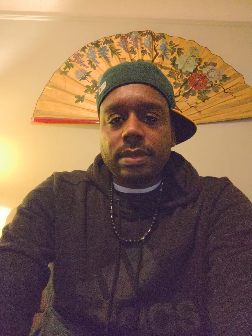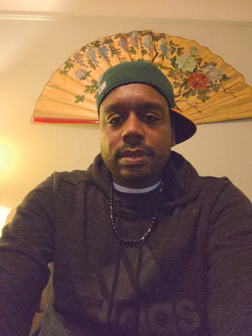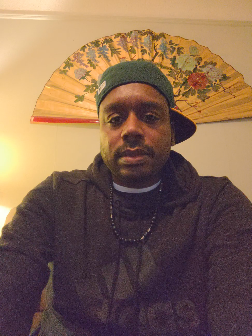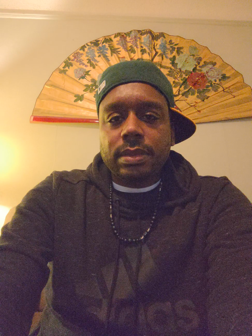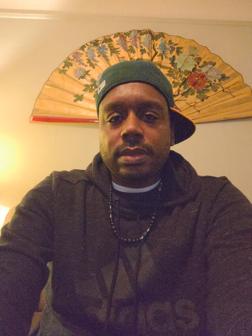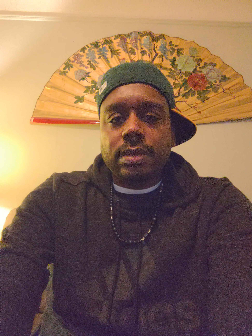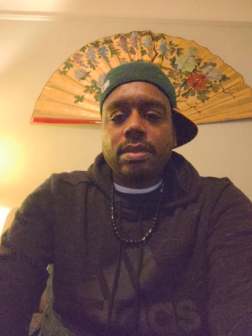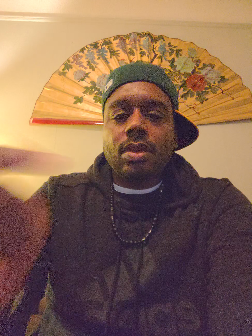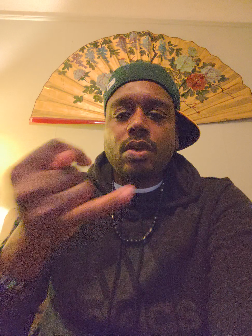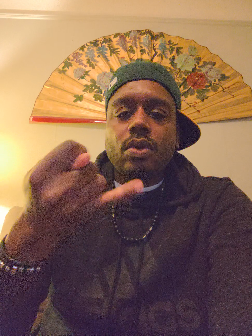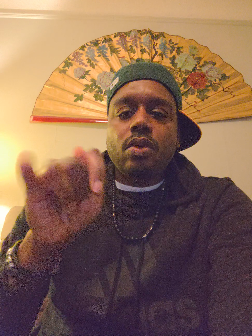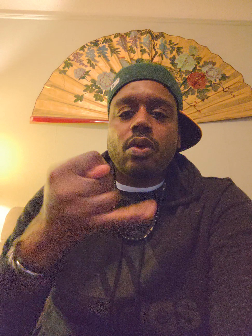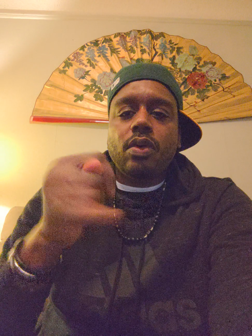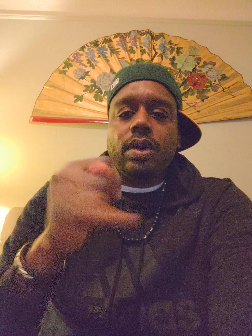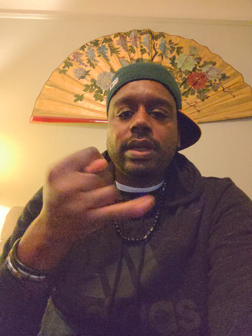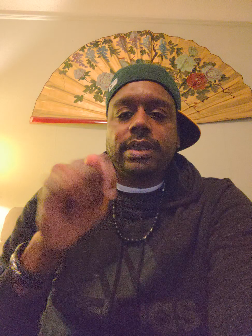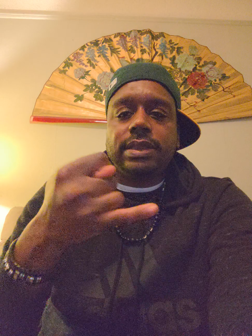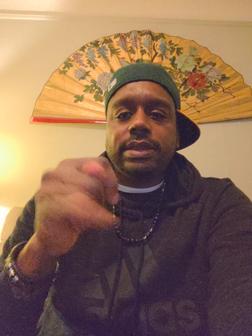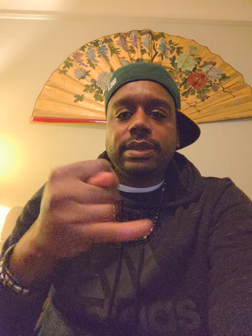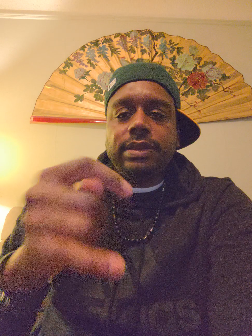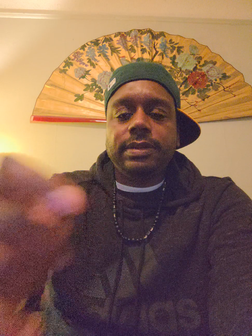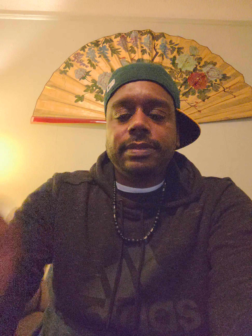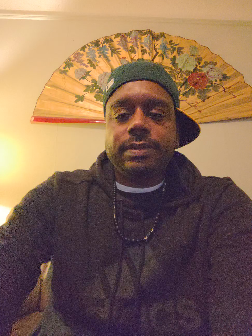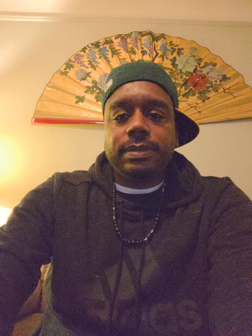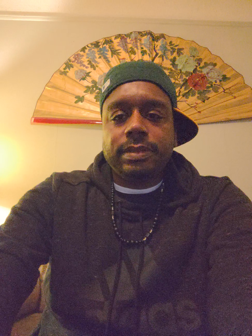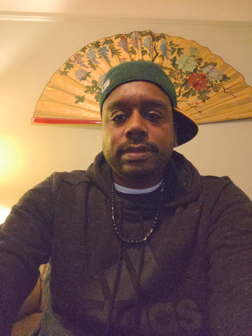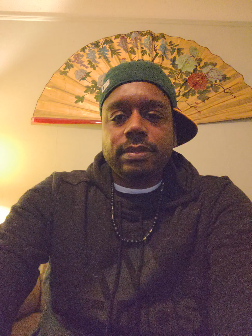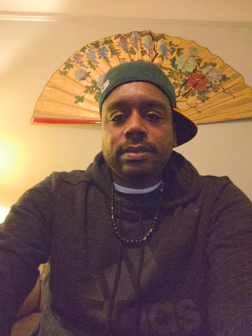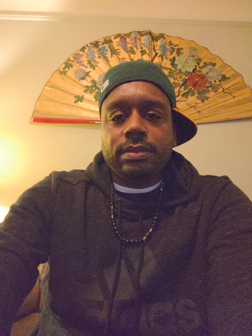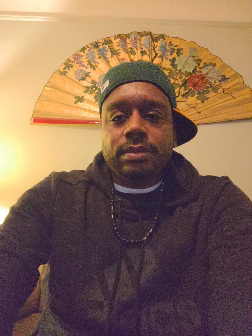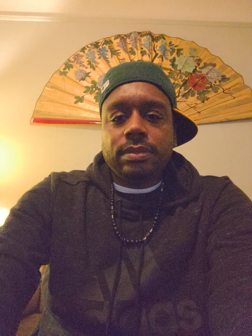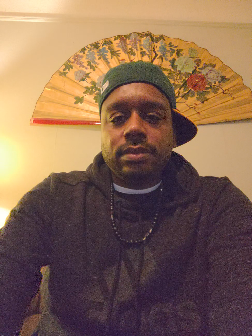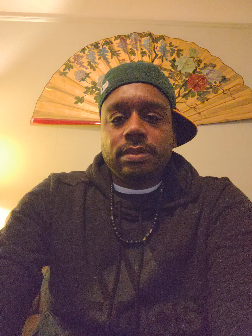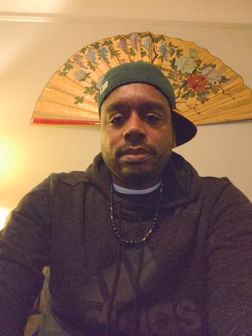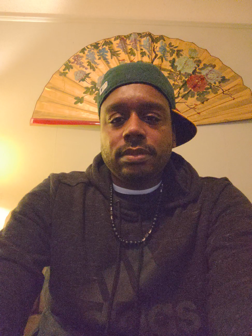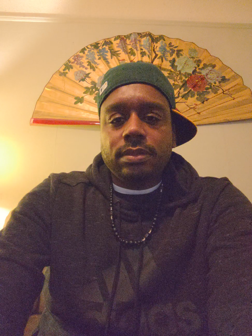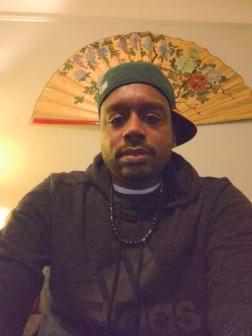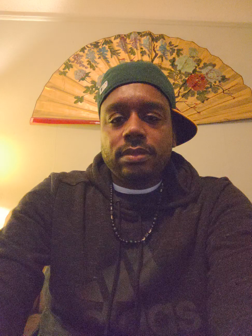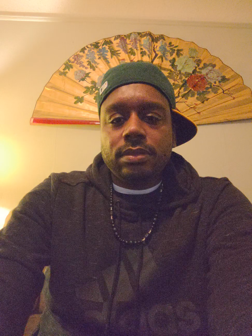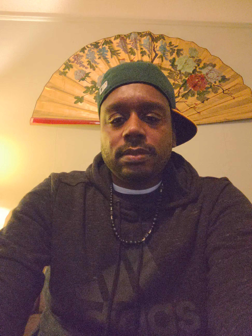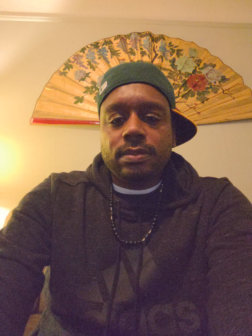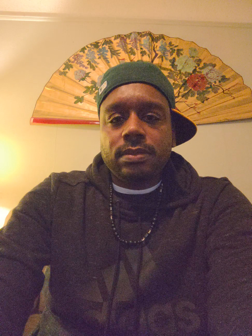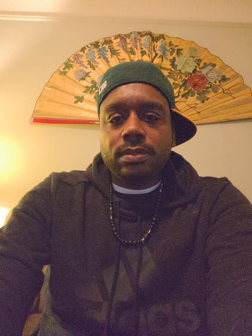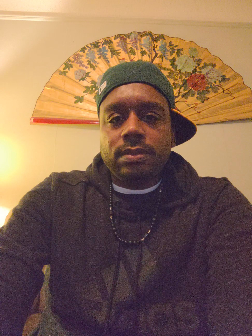toy